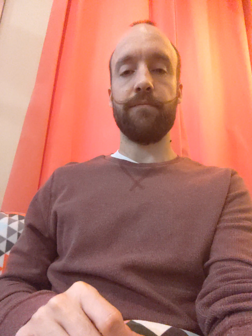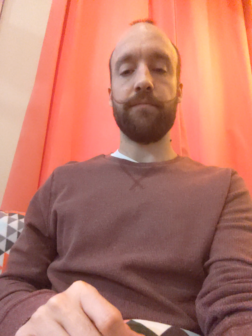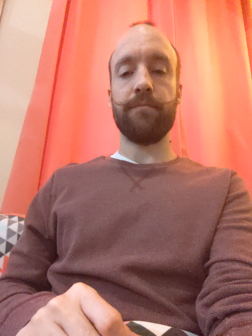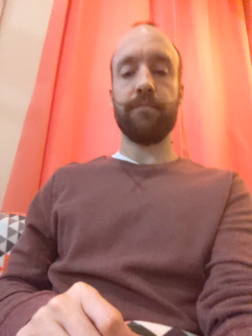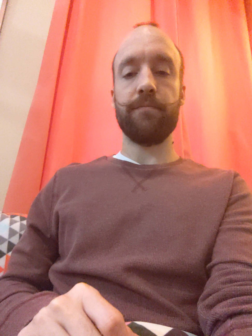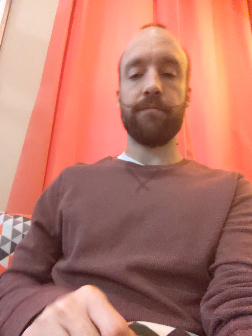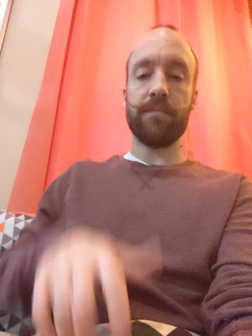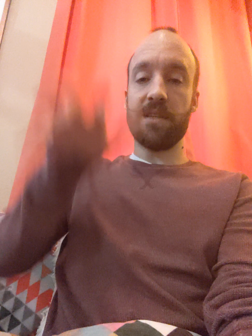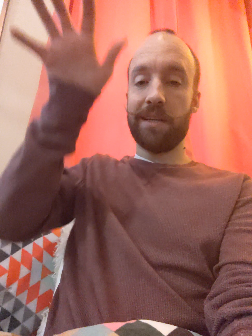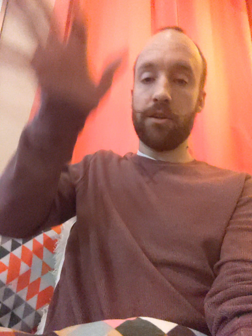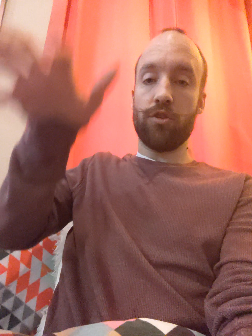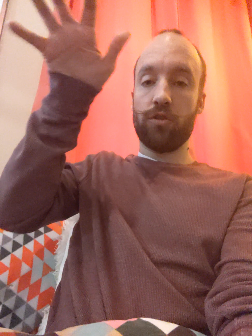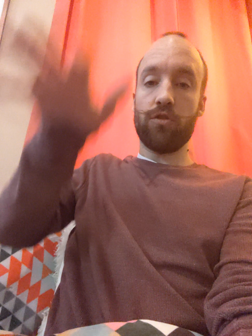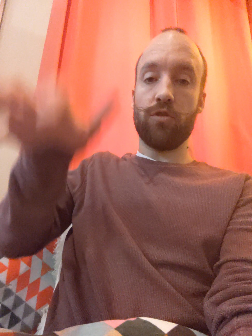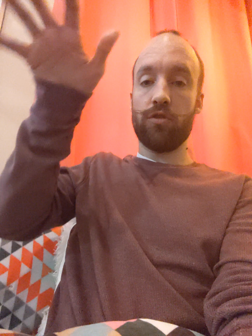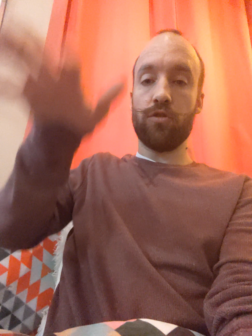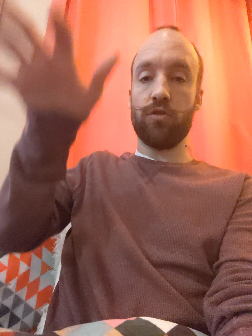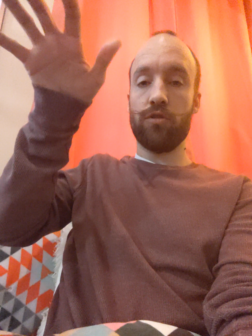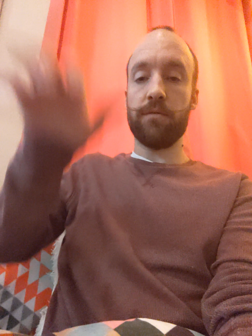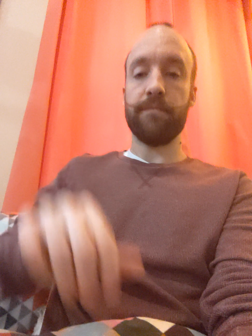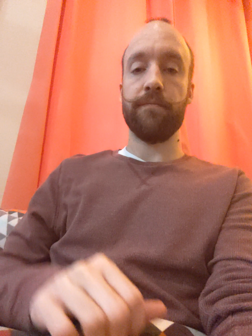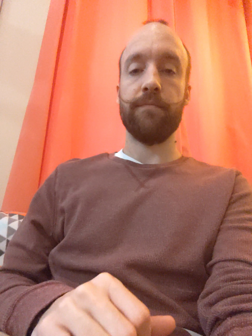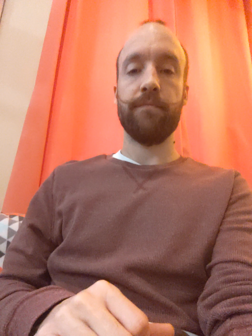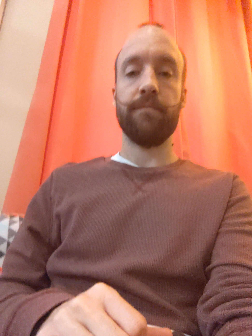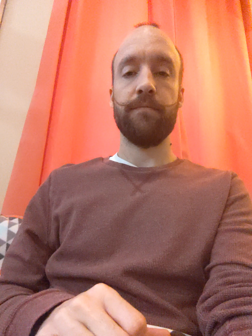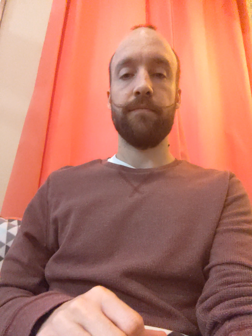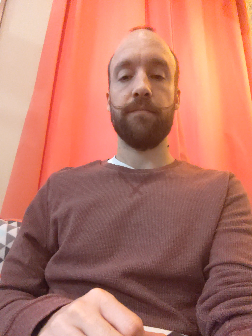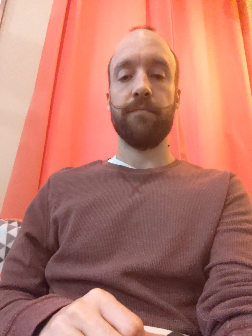alligator